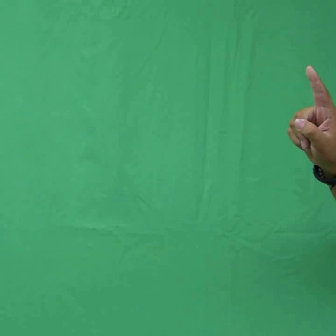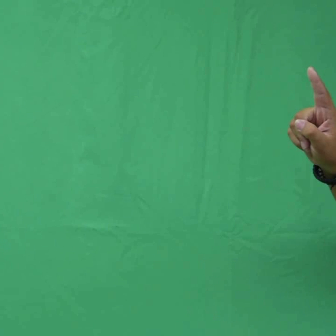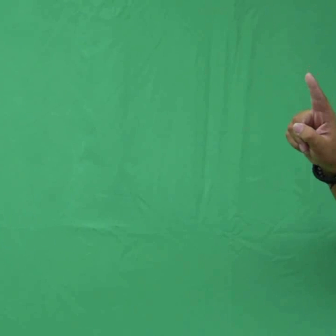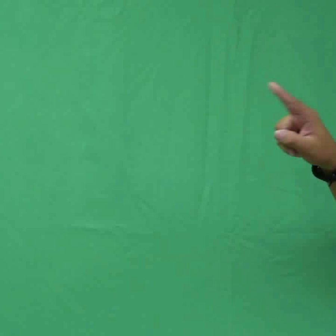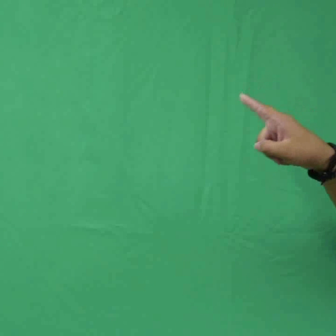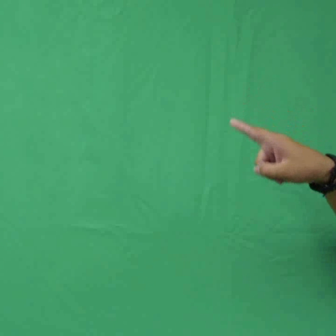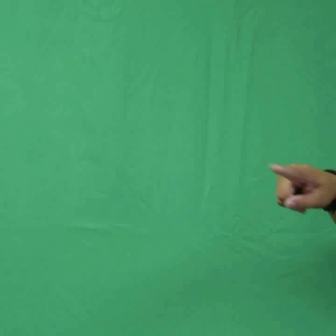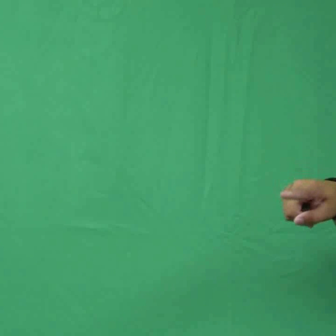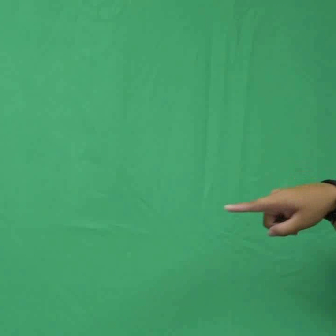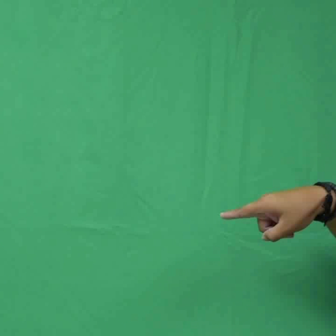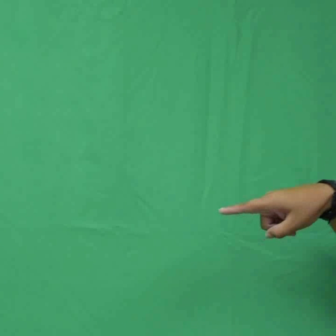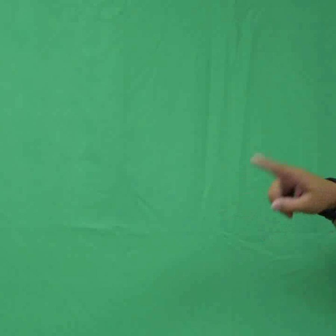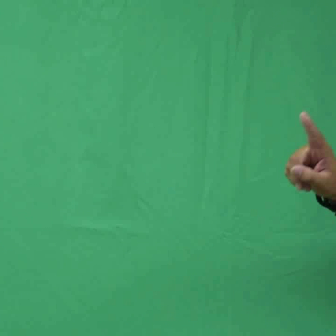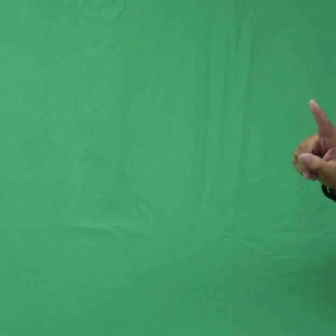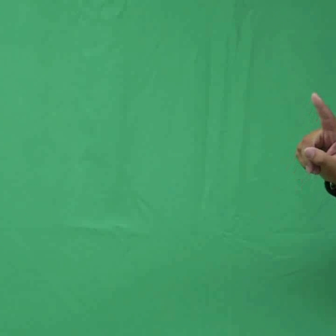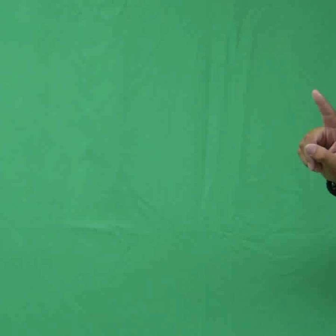Z